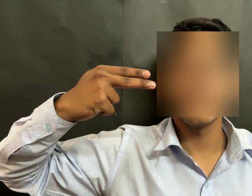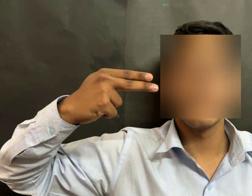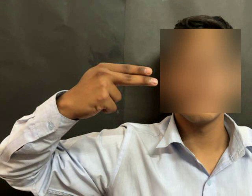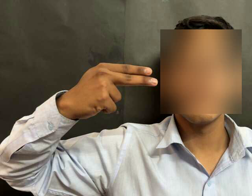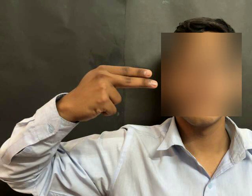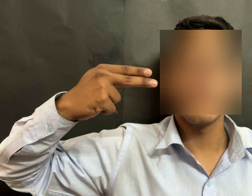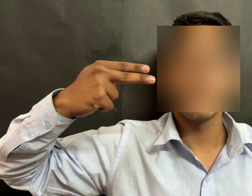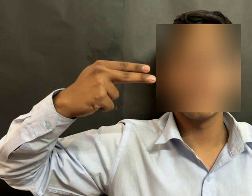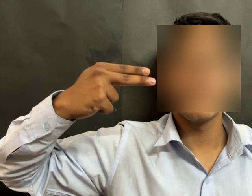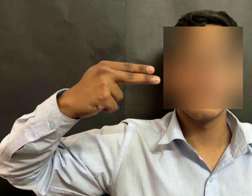H